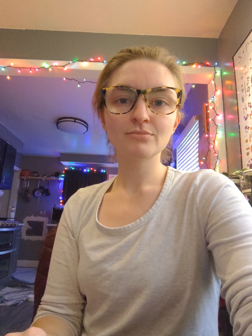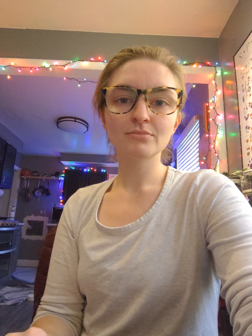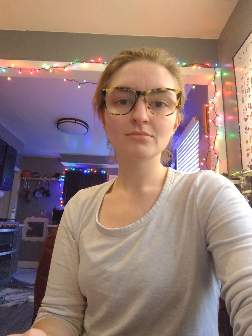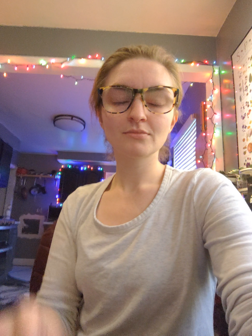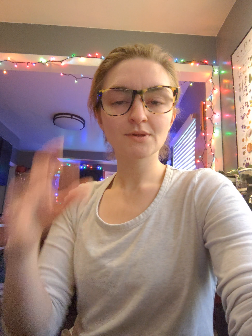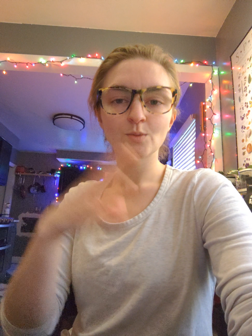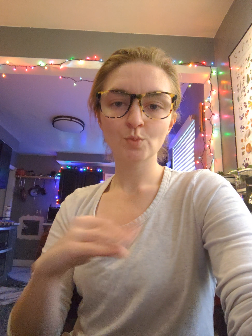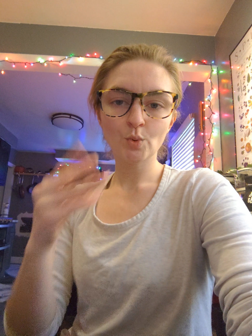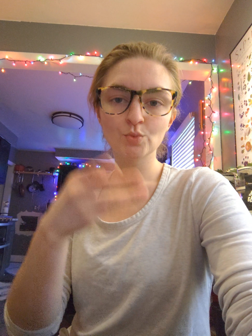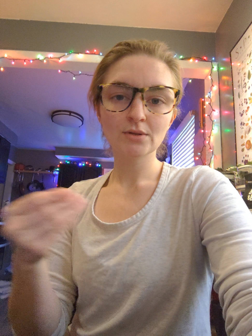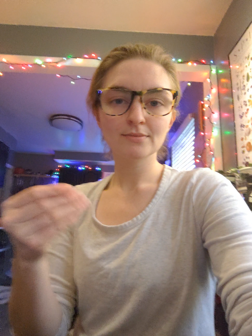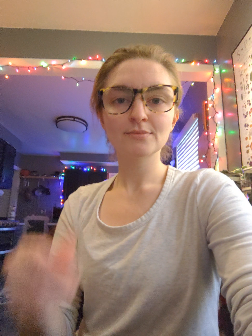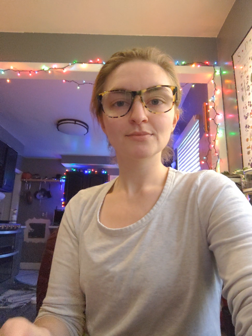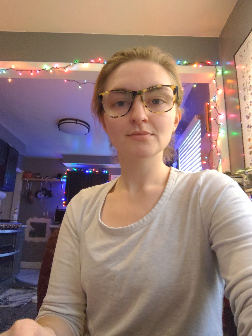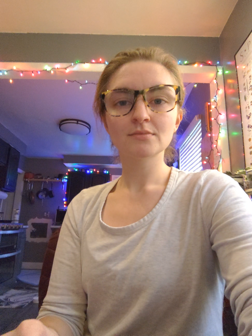story